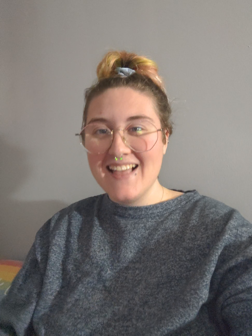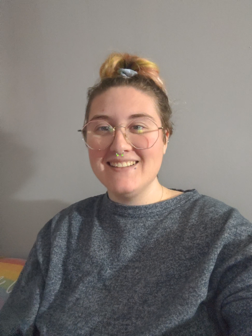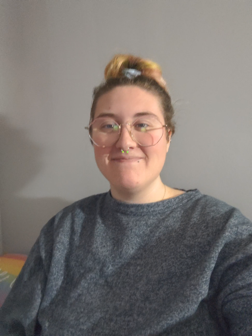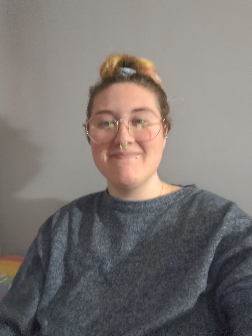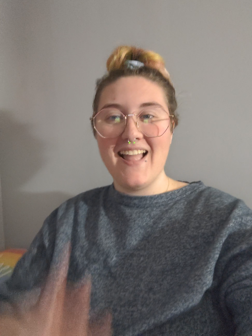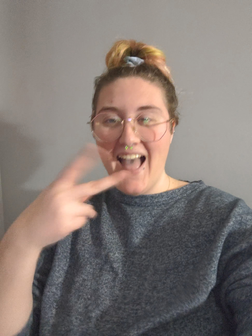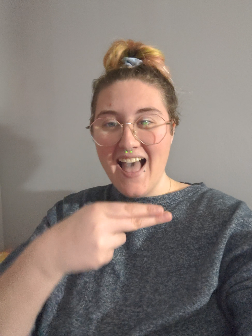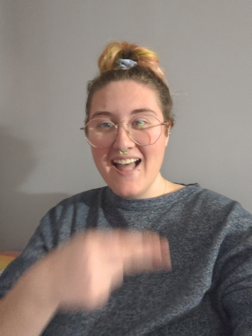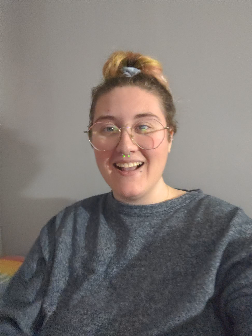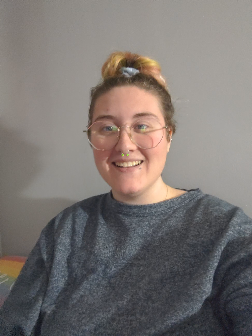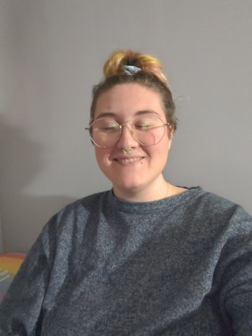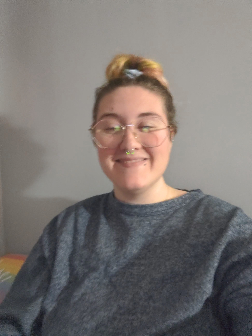cut